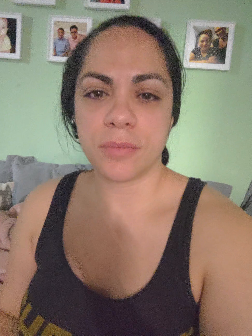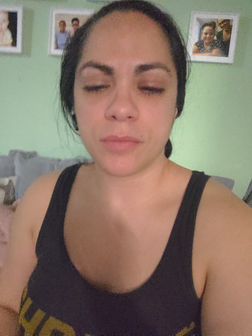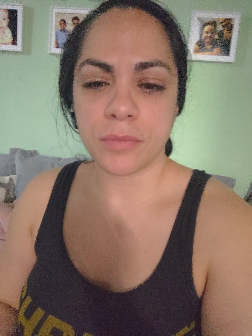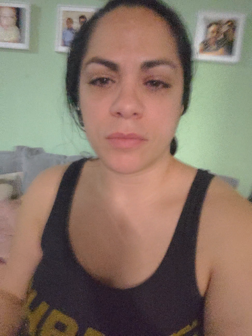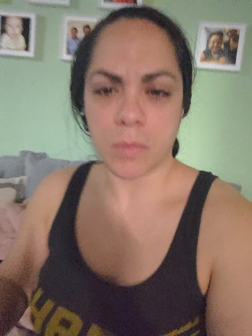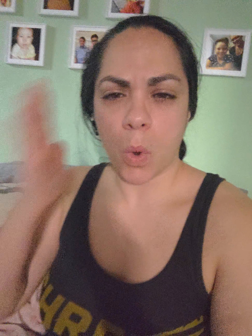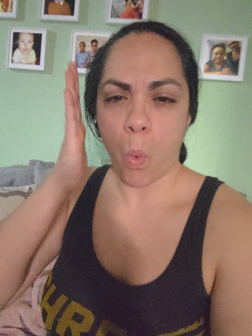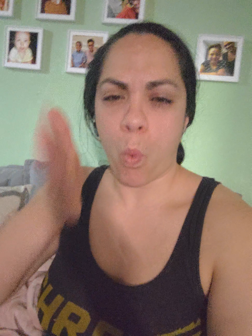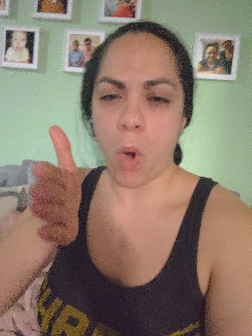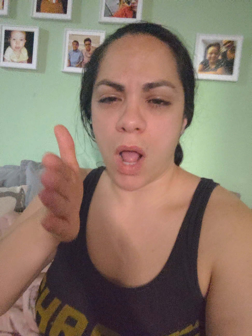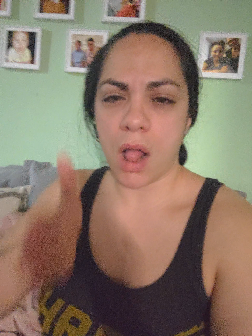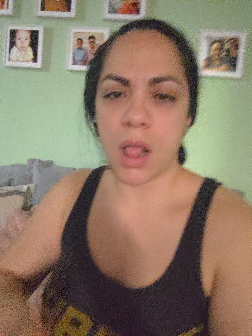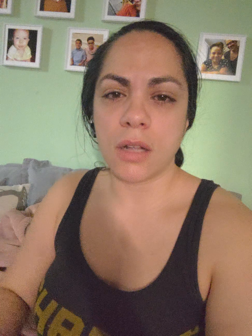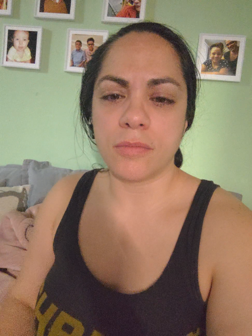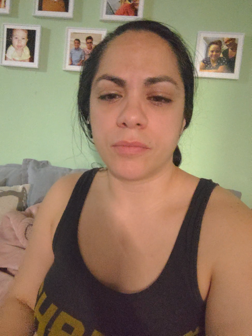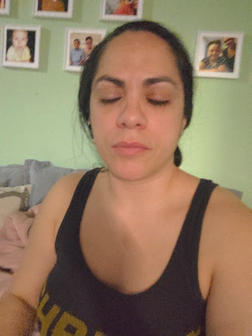will